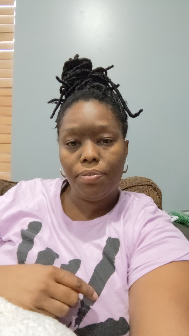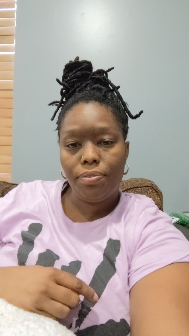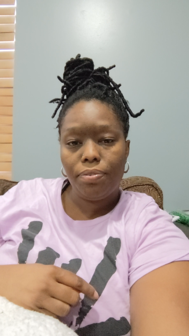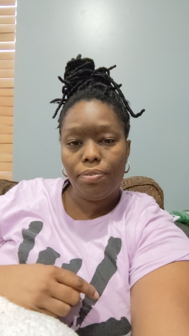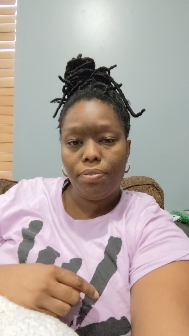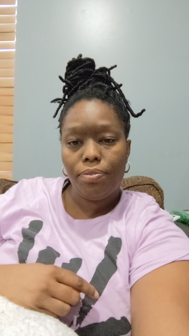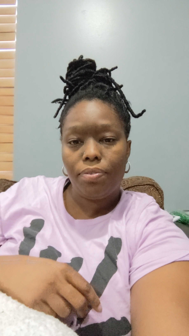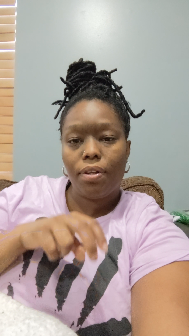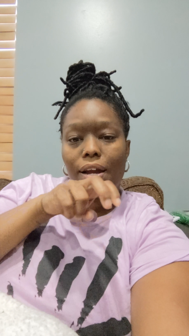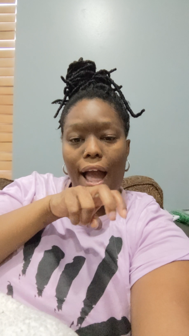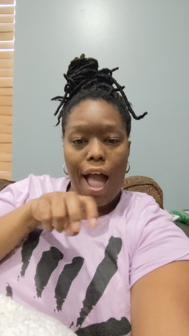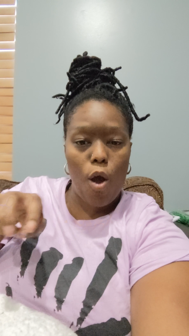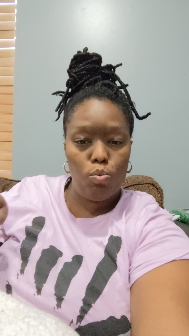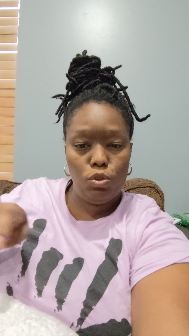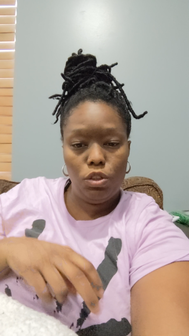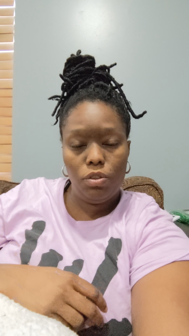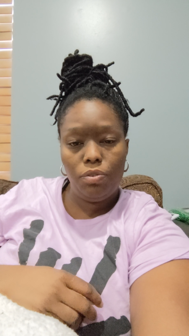couch